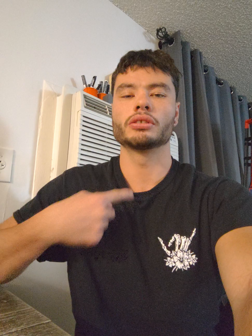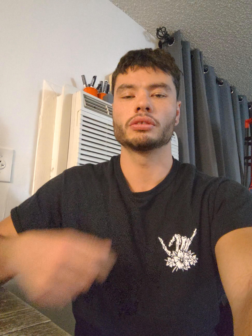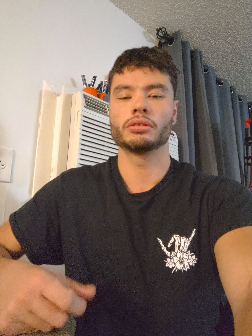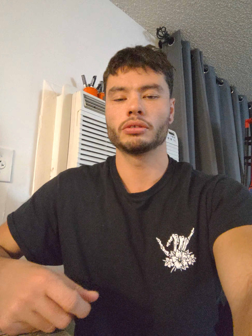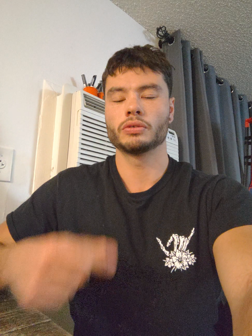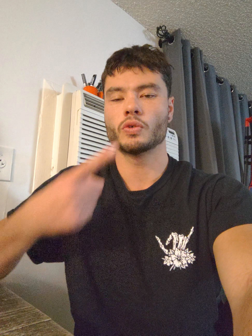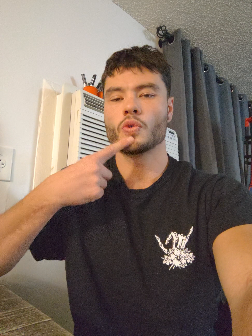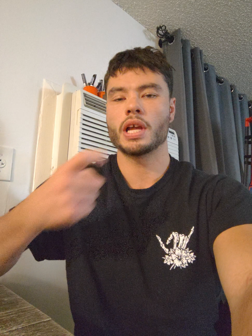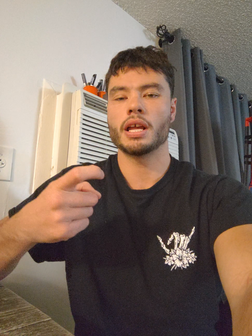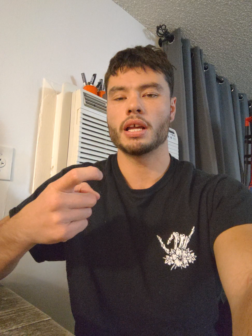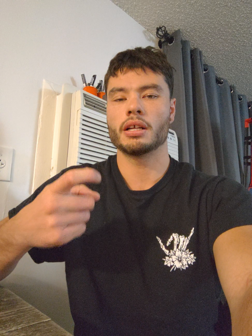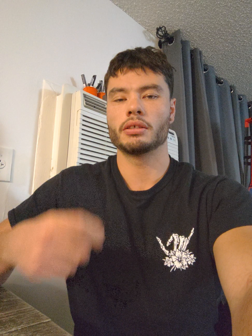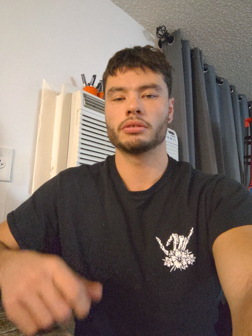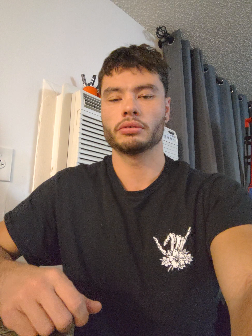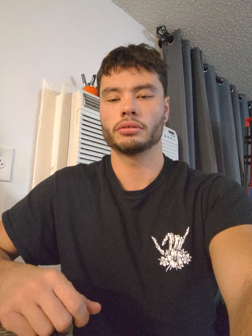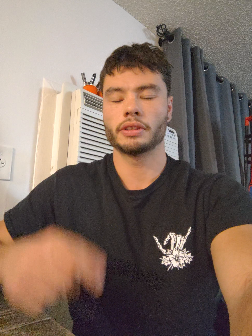red